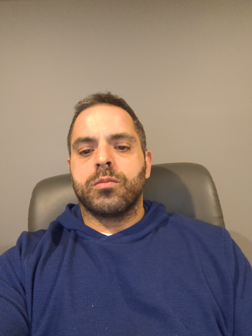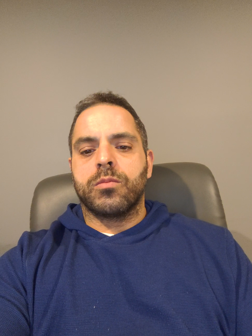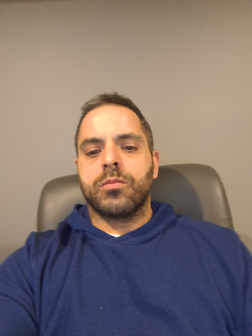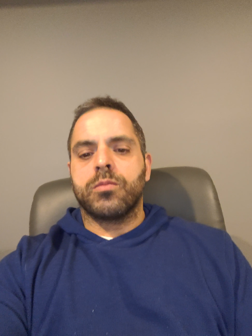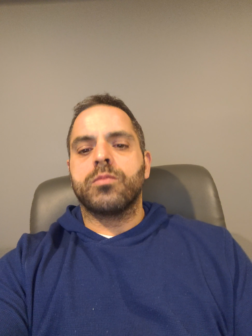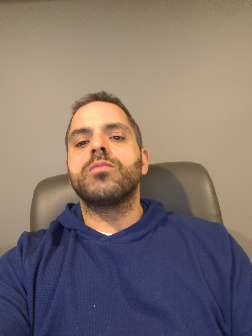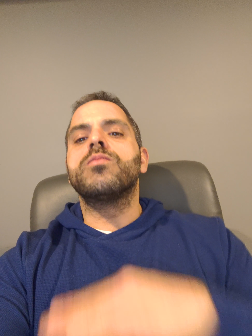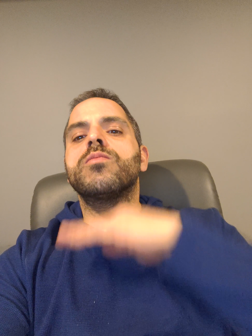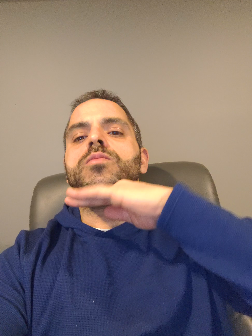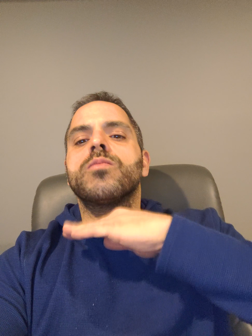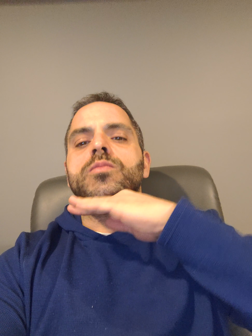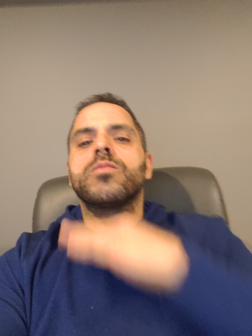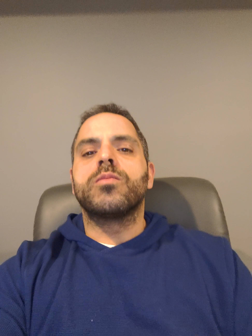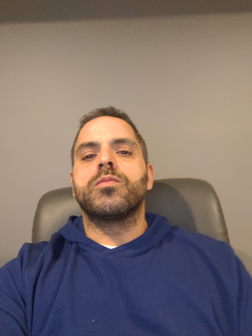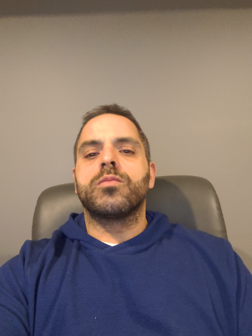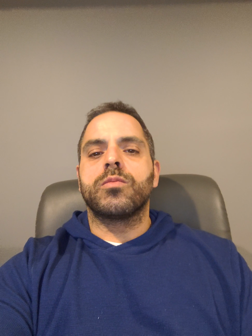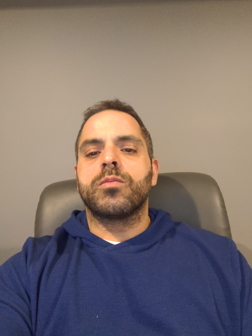pig